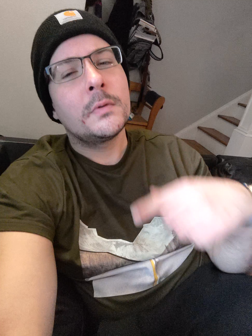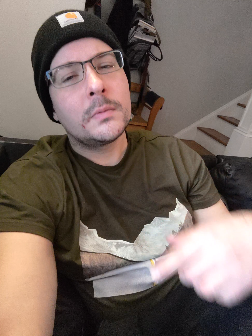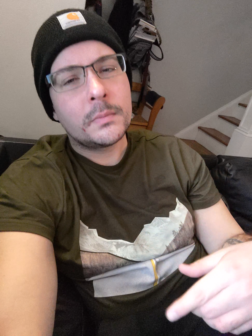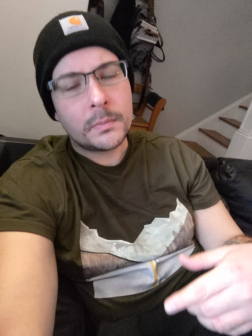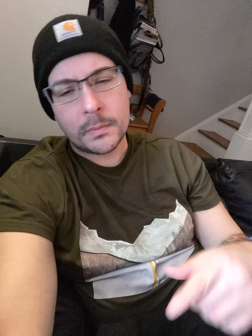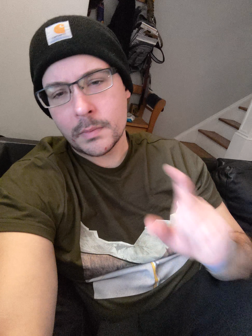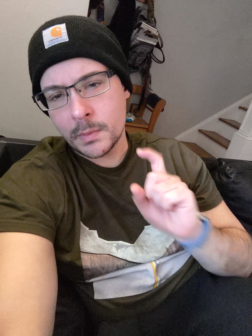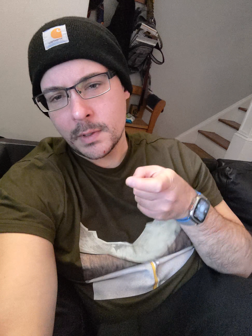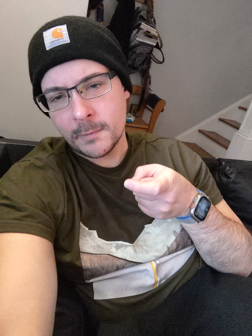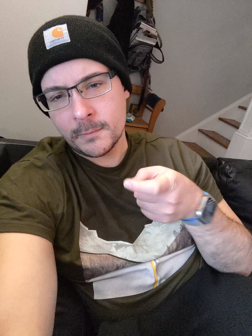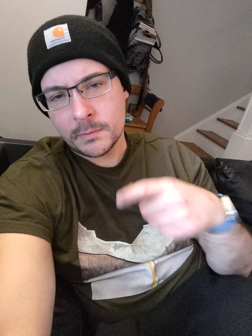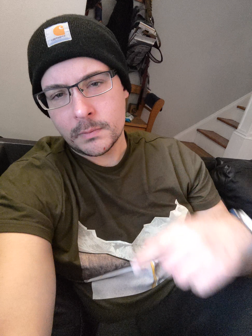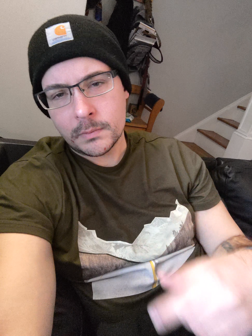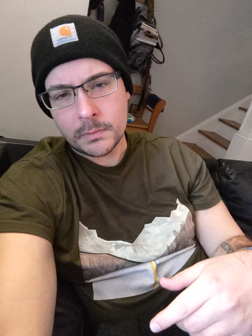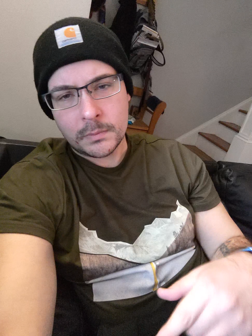gift